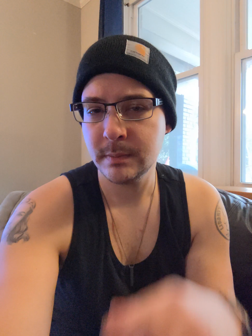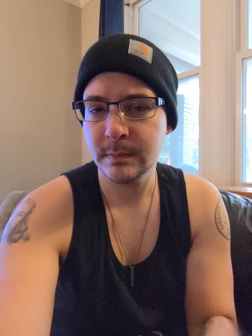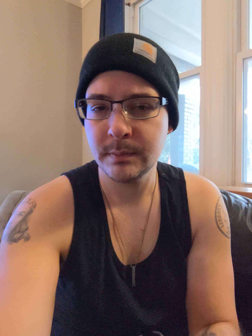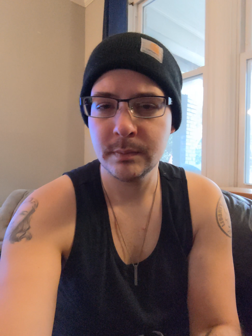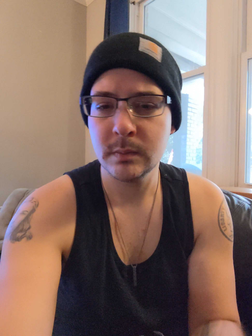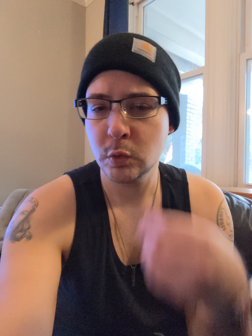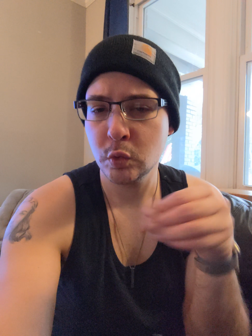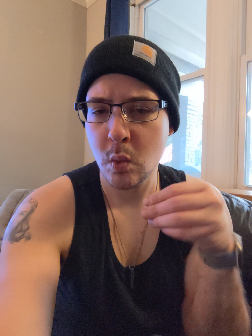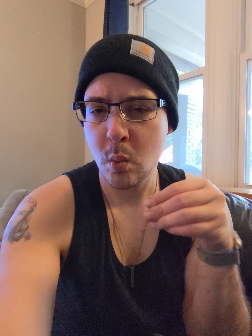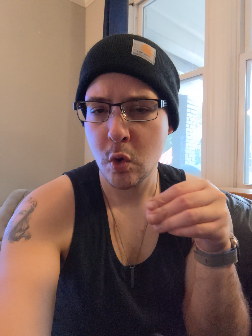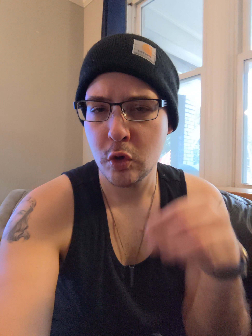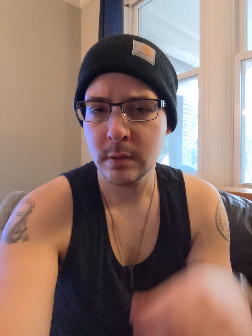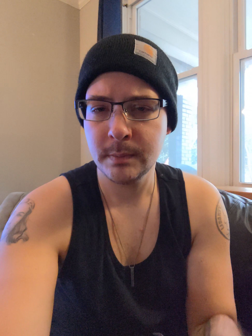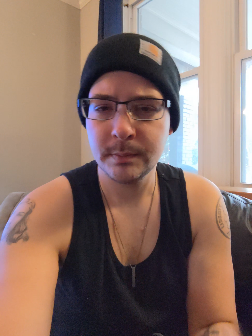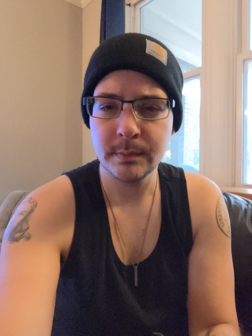store